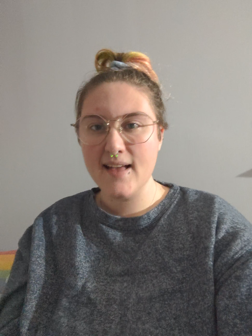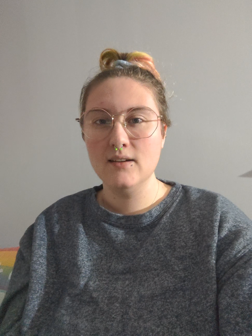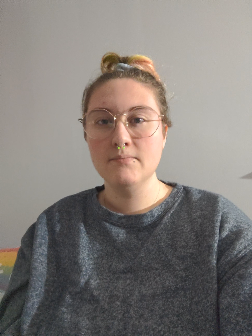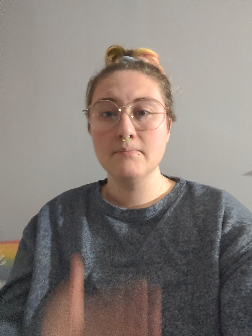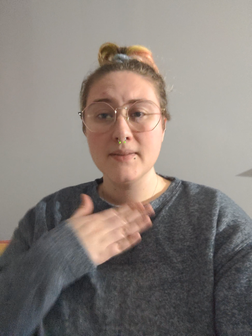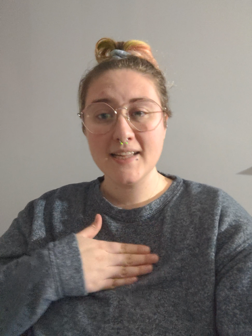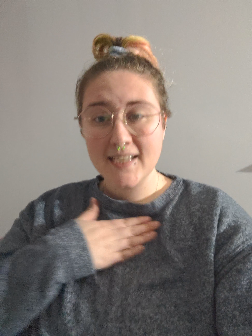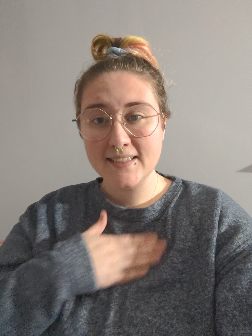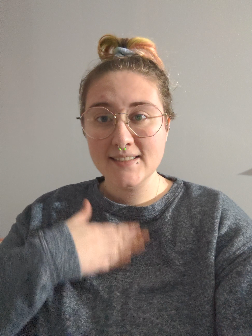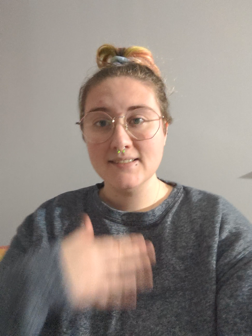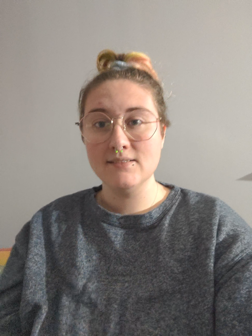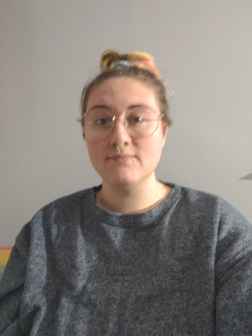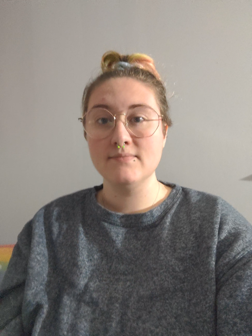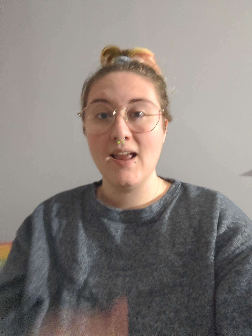please